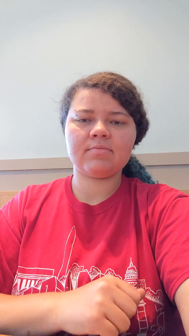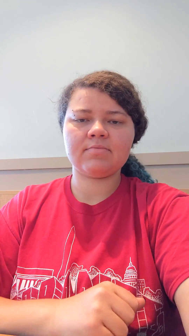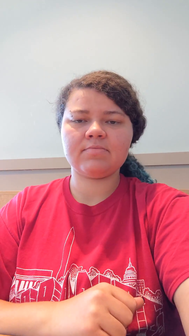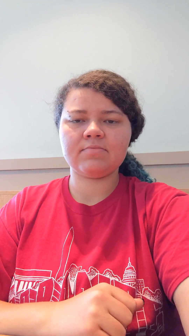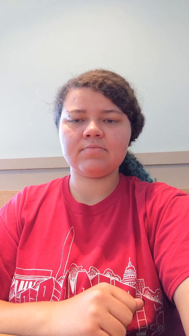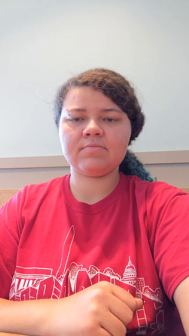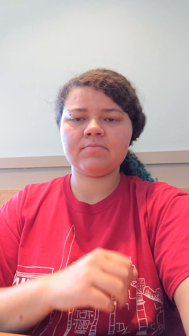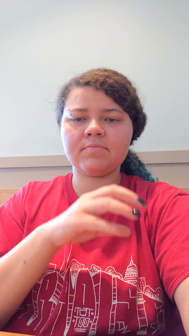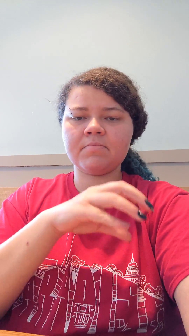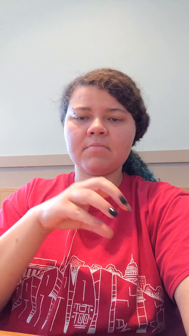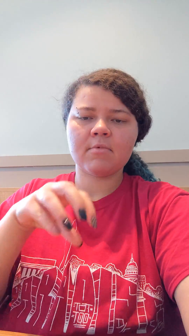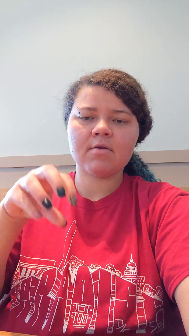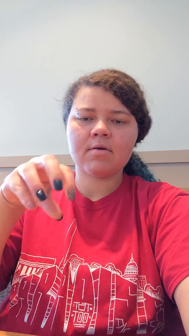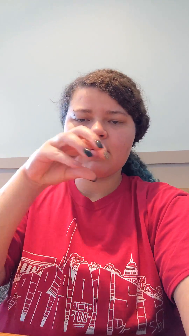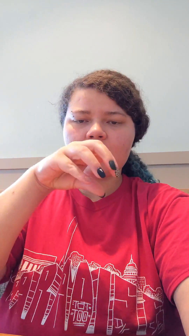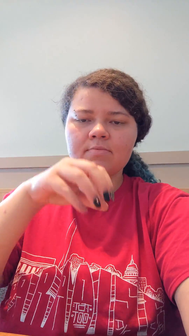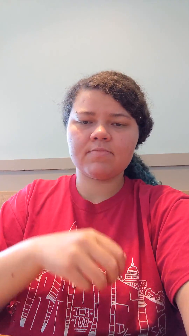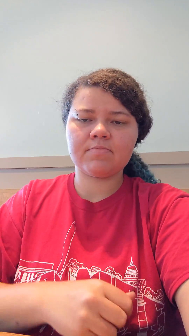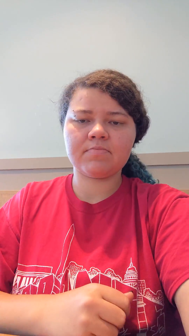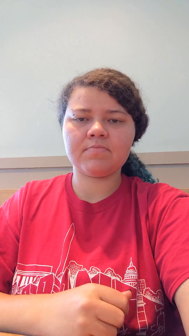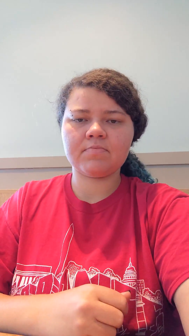block